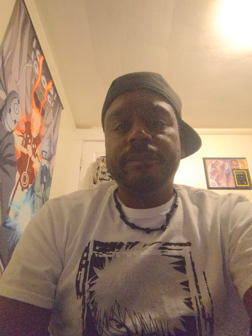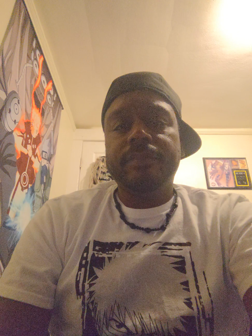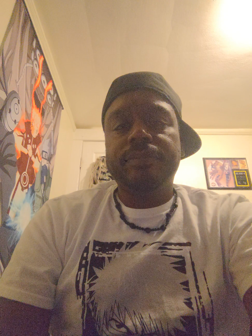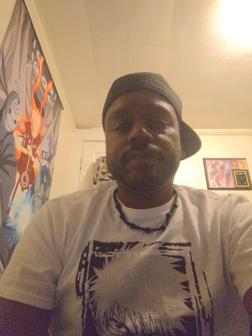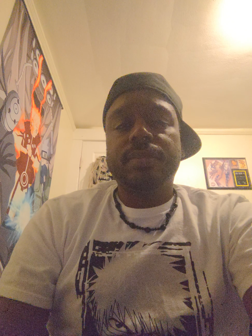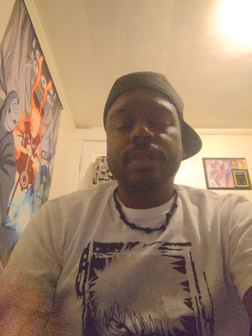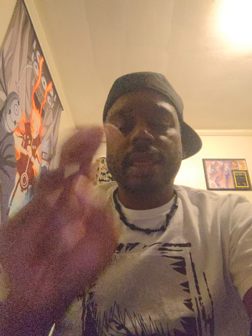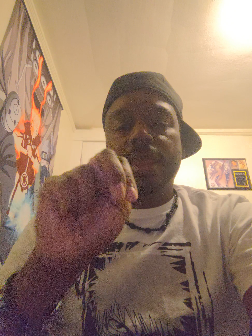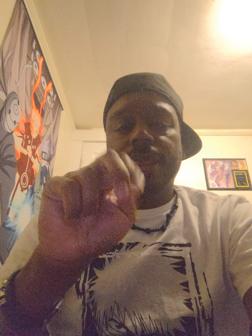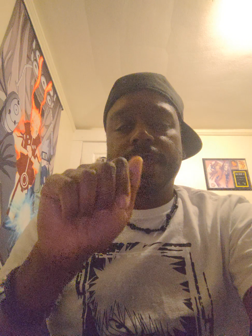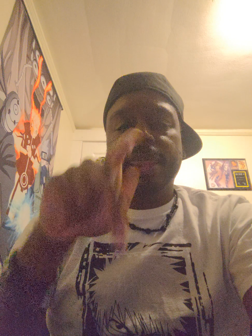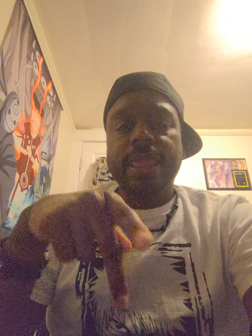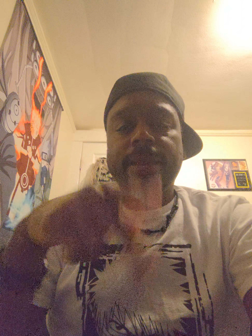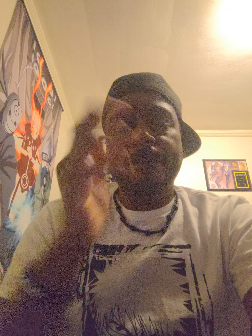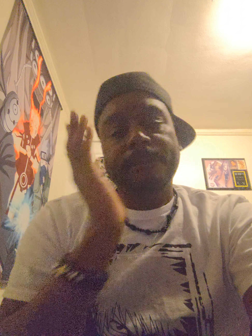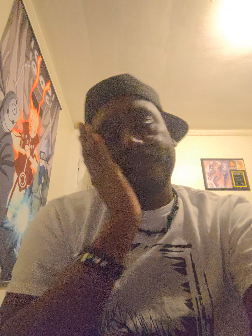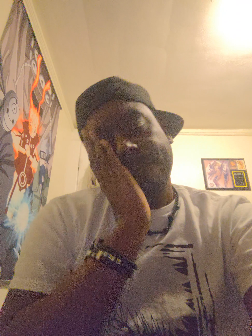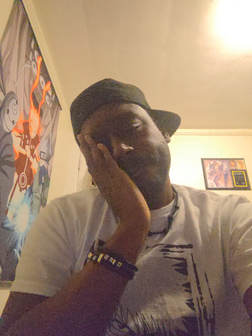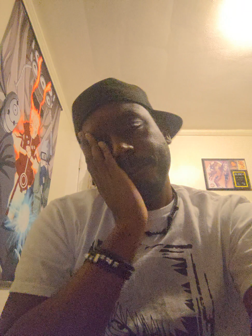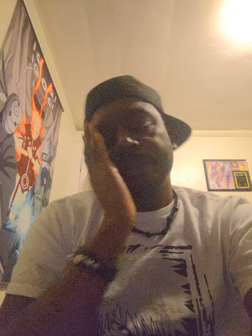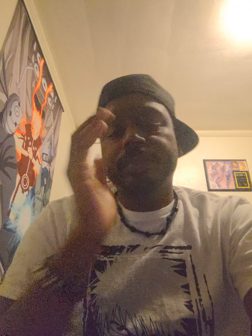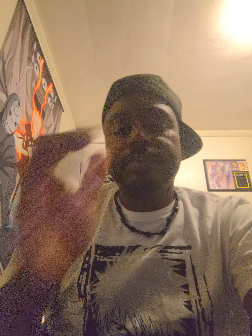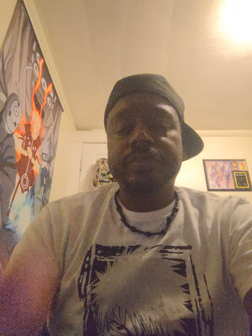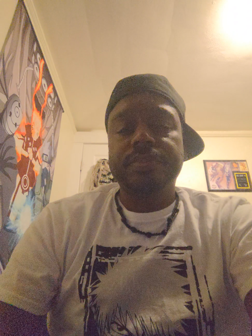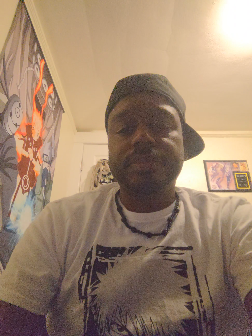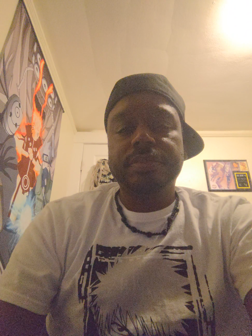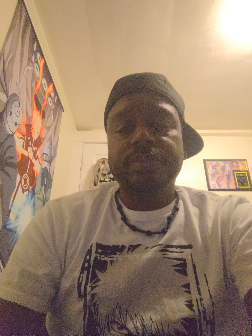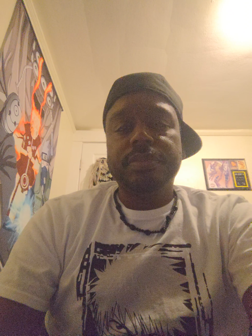nap